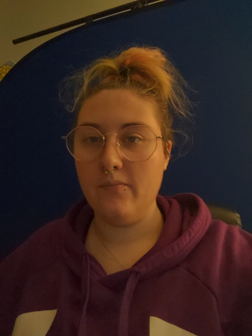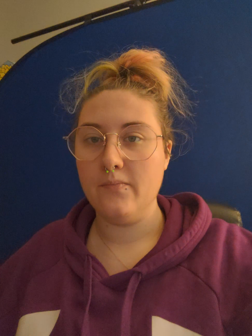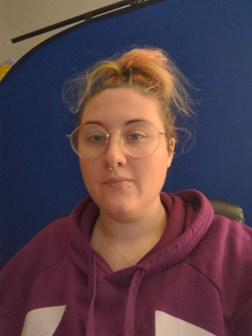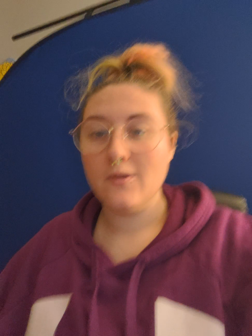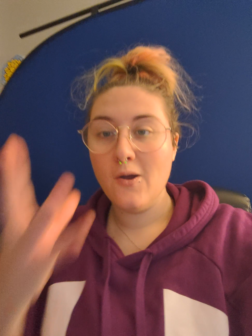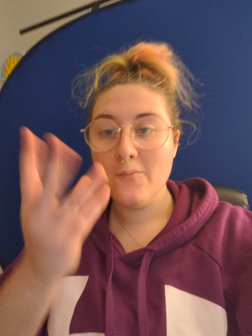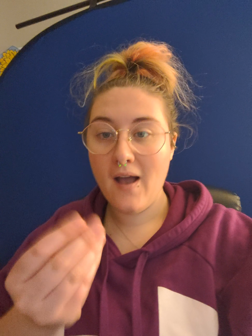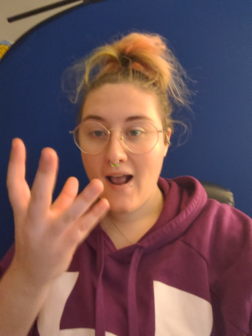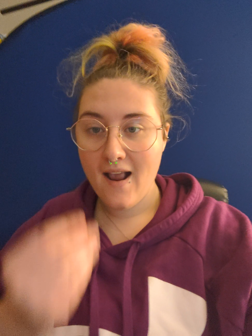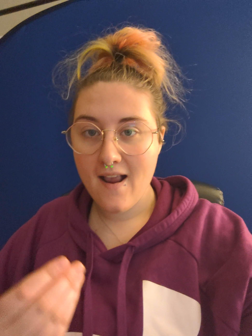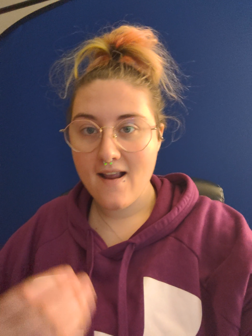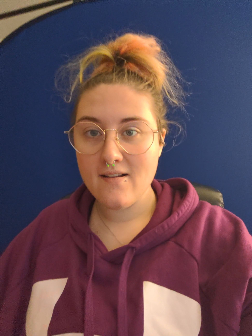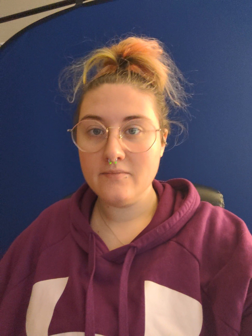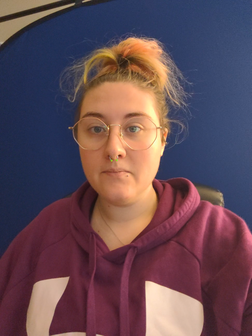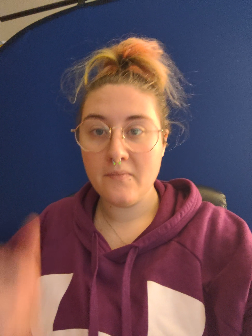wet